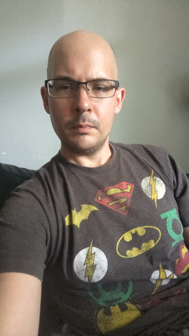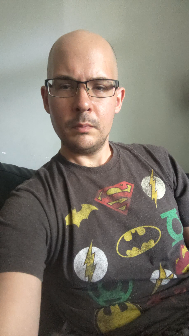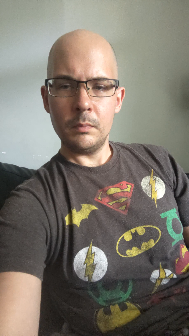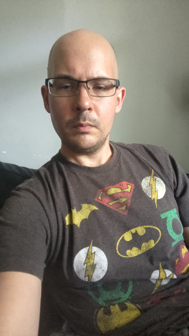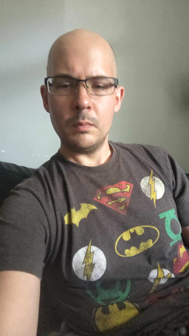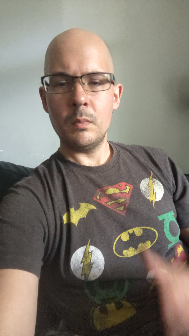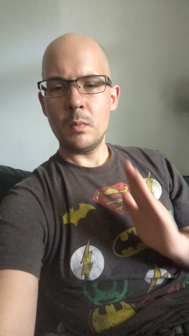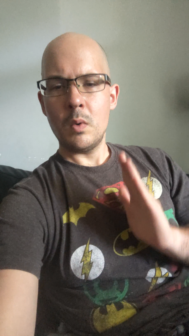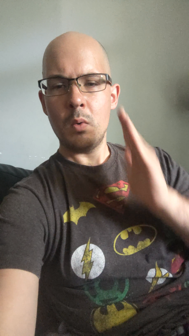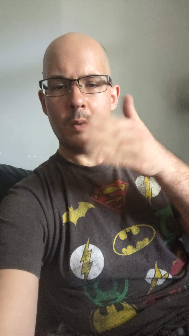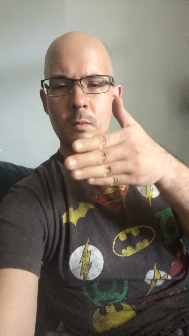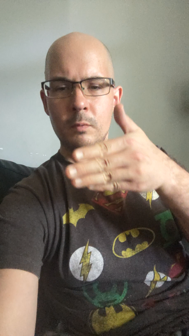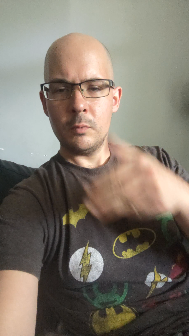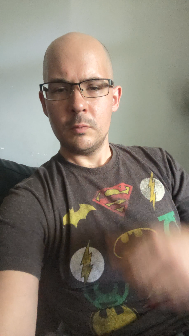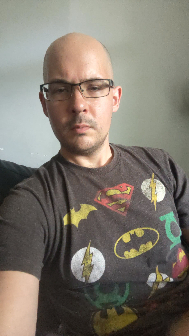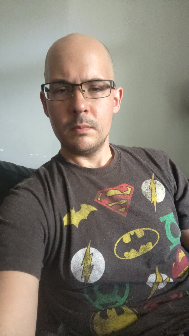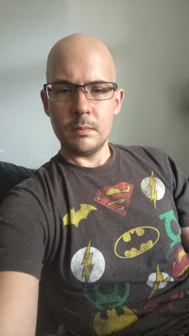over